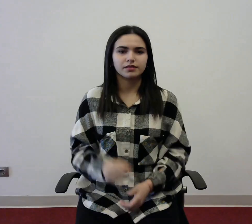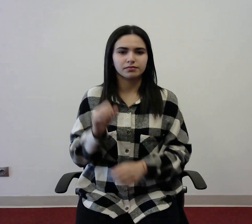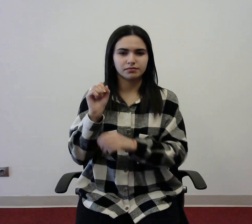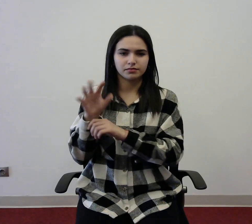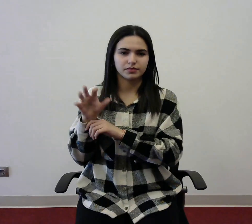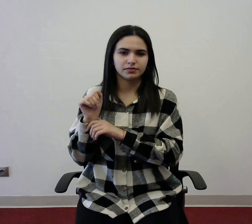çəkmək